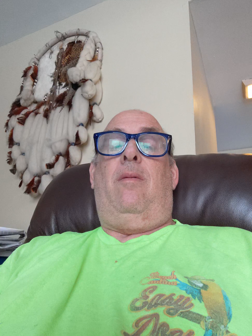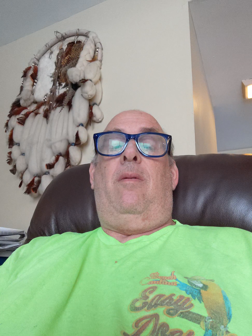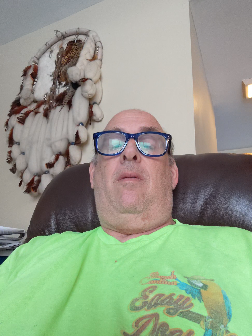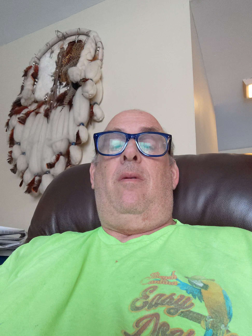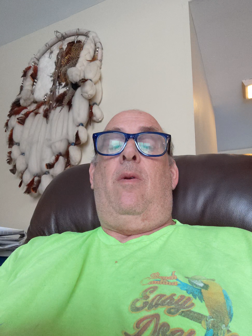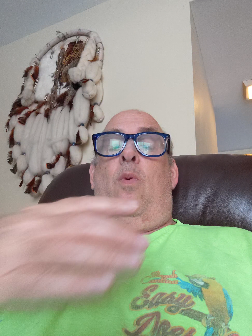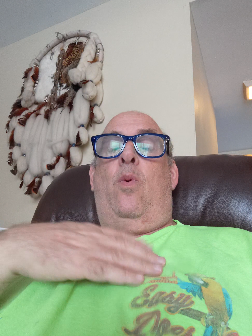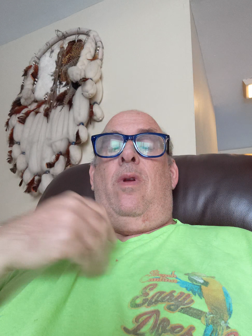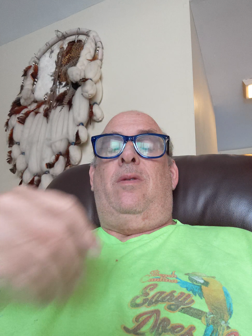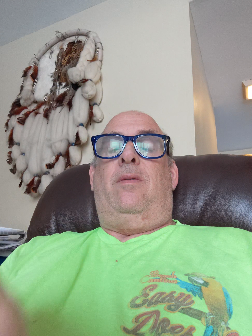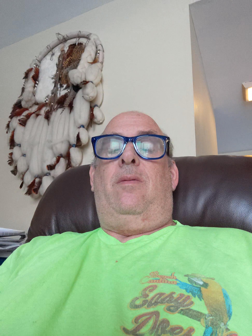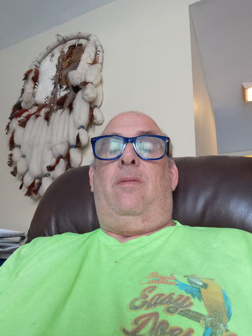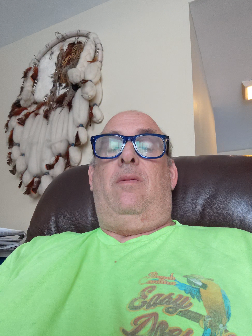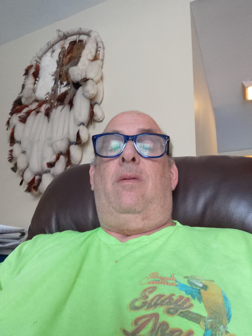white